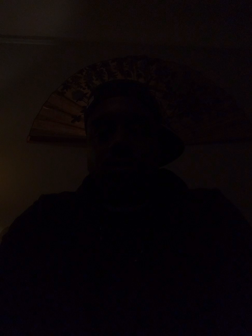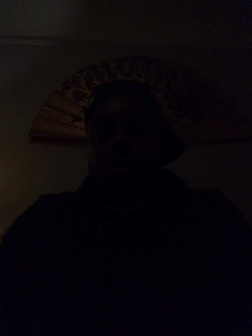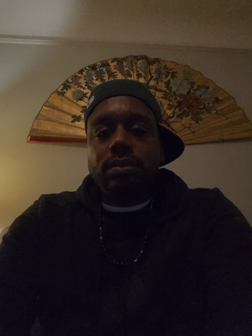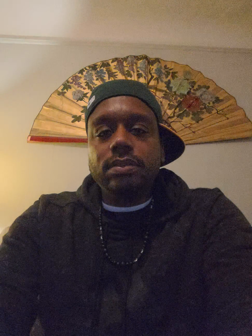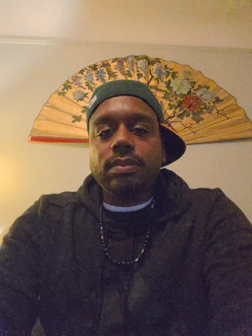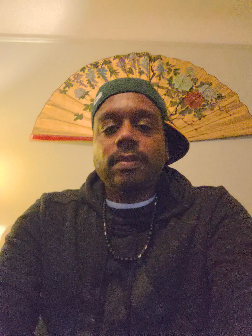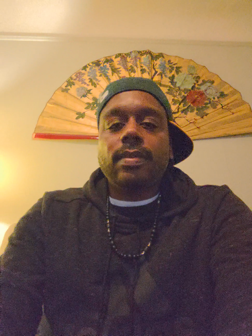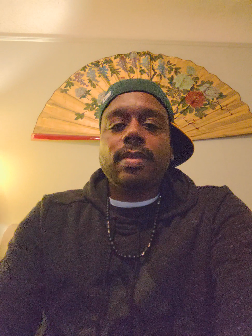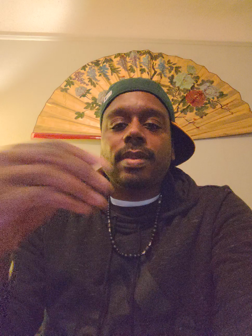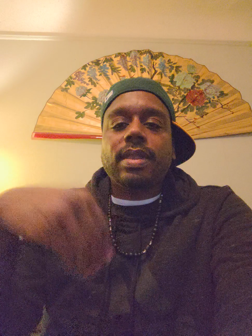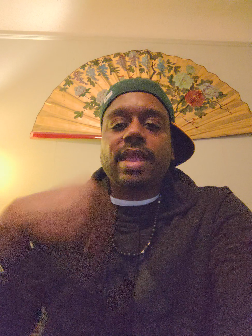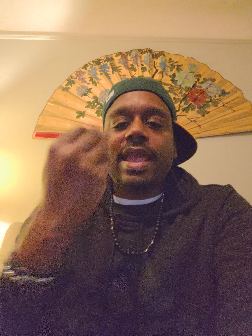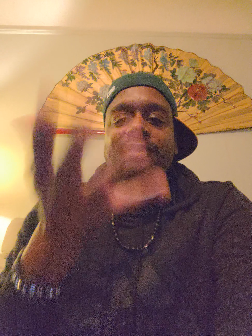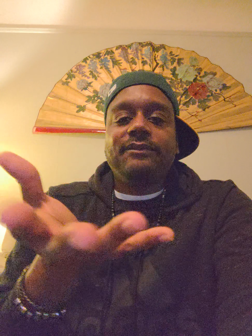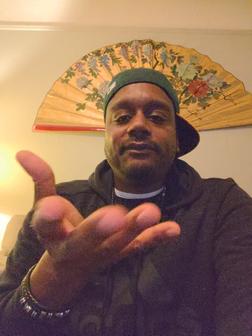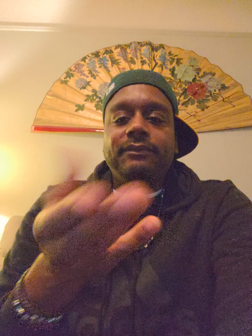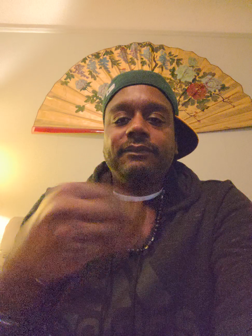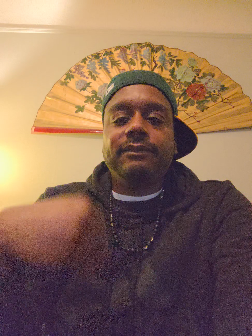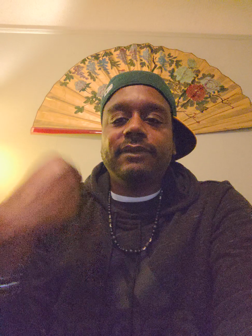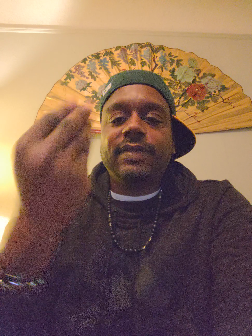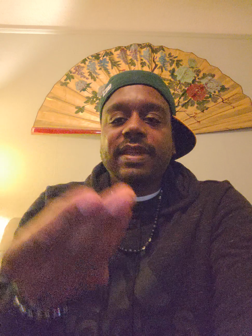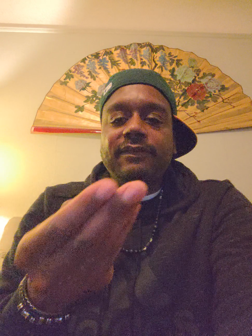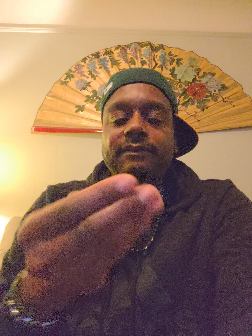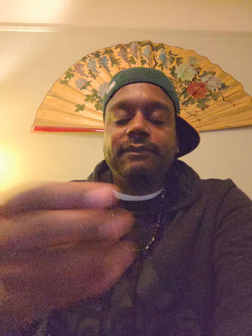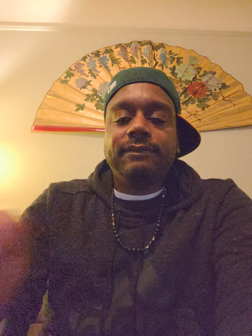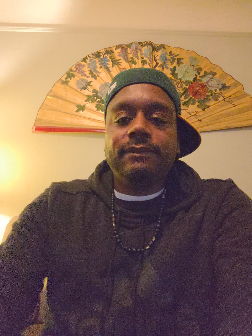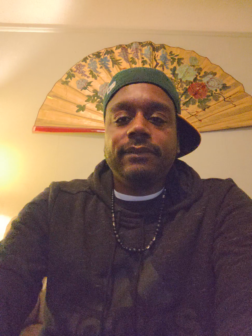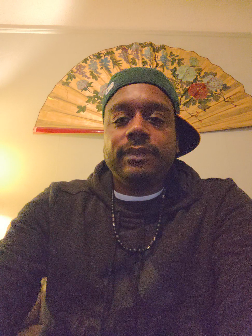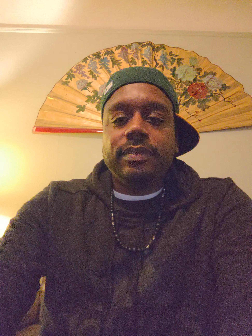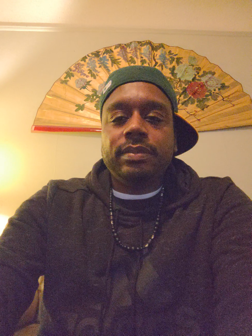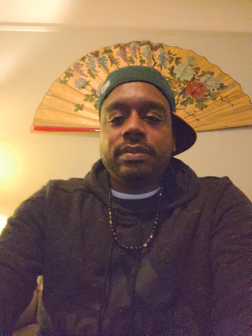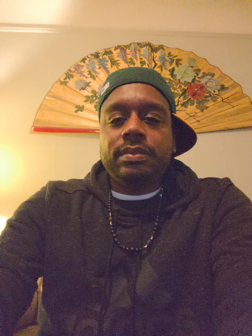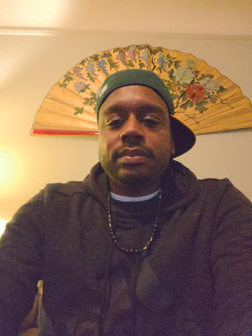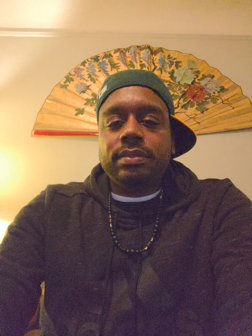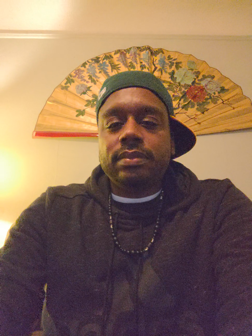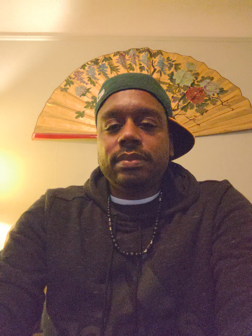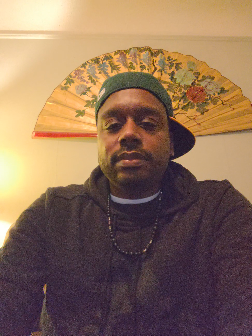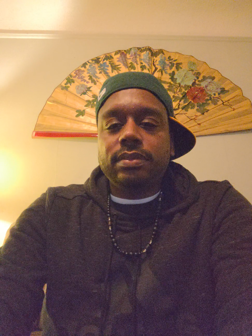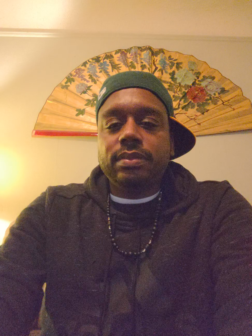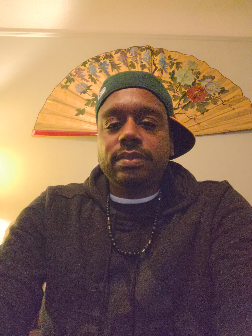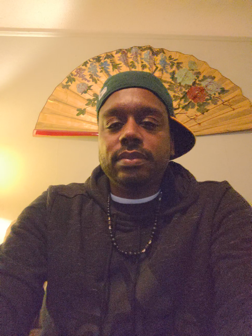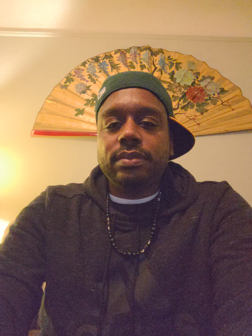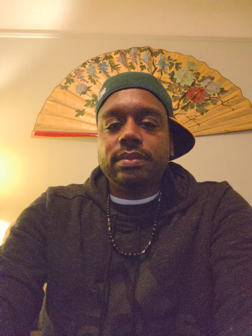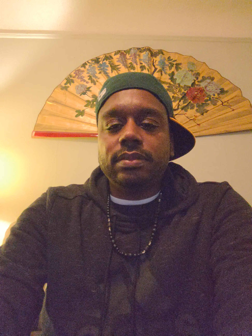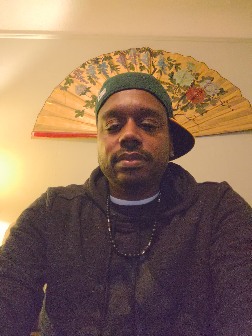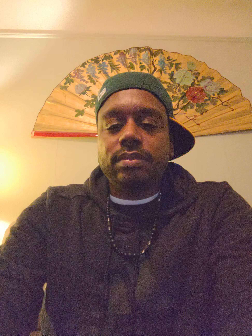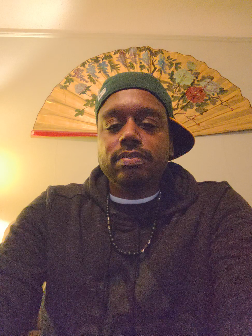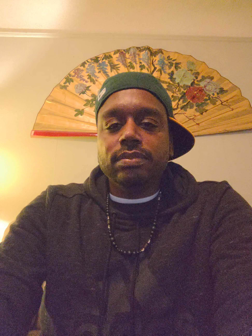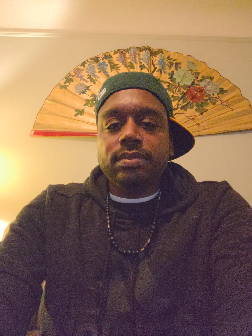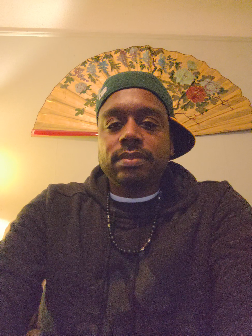give